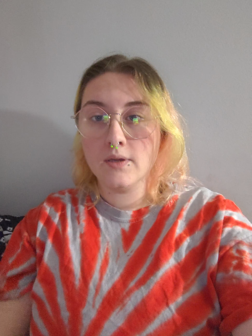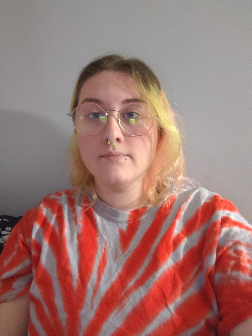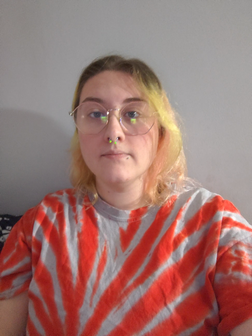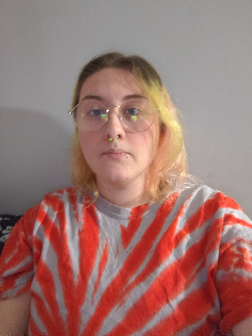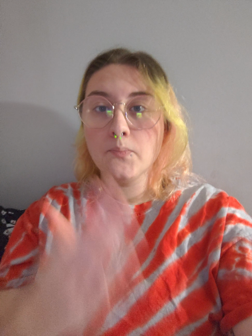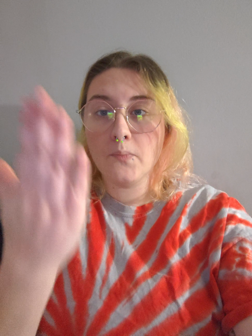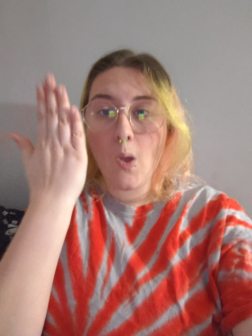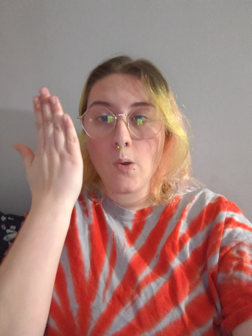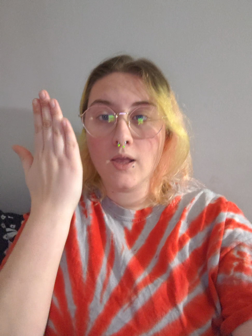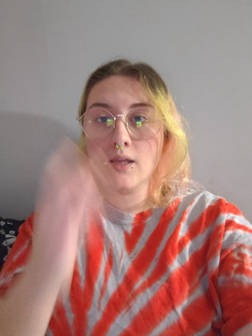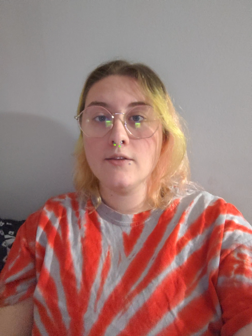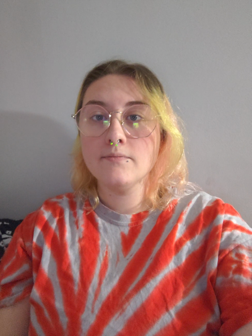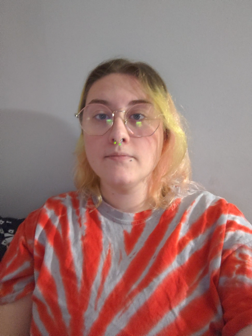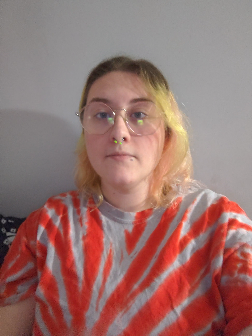morning